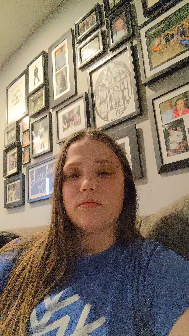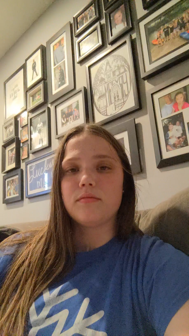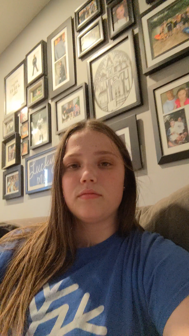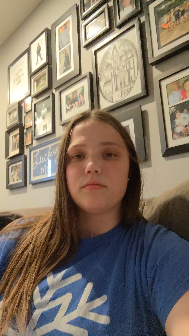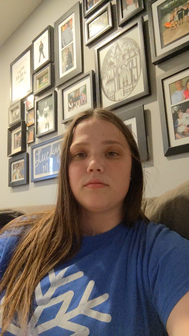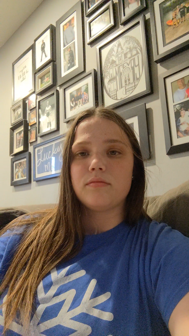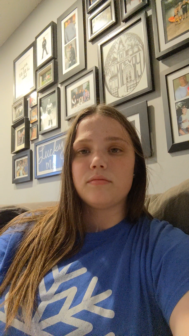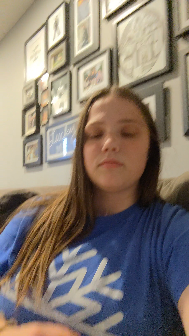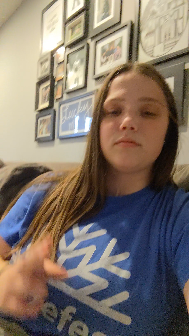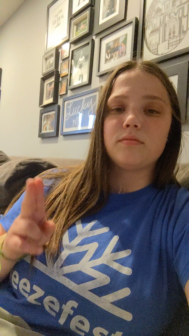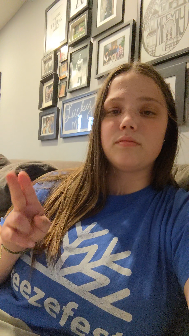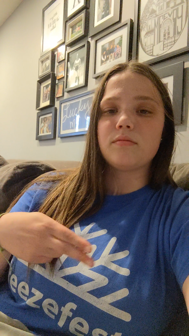belt